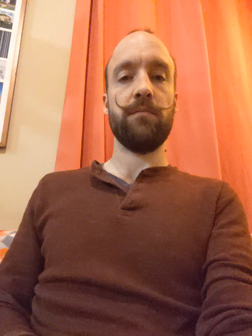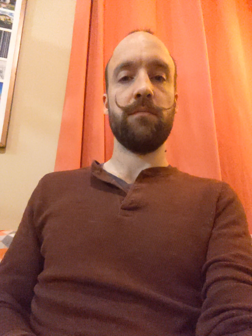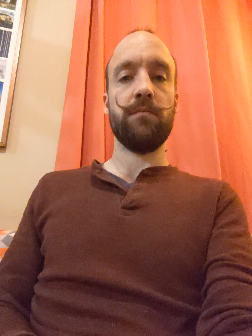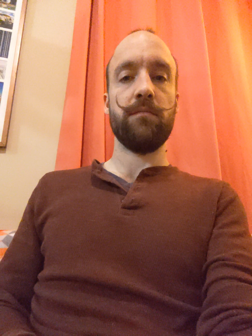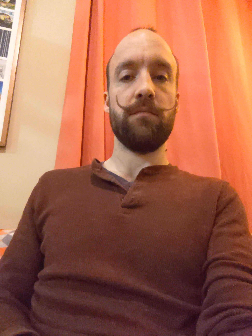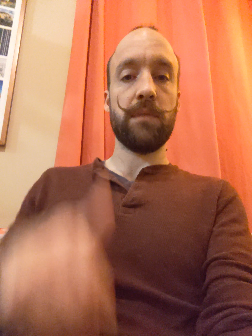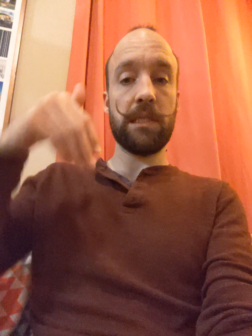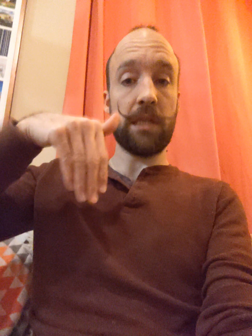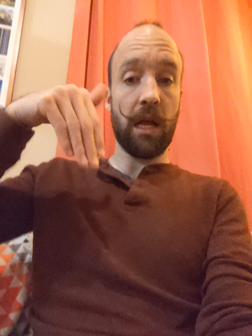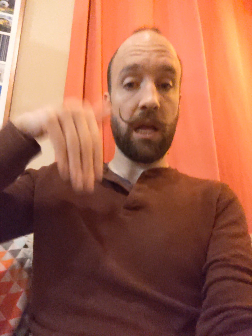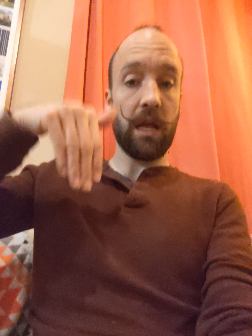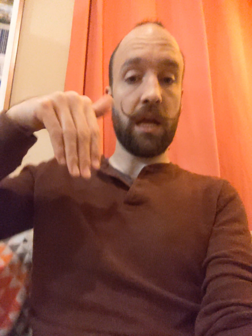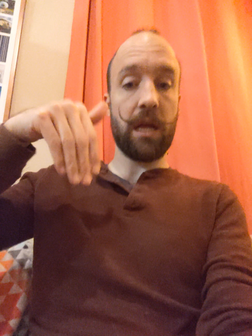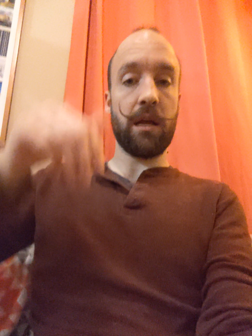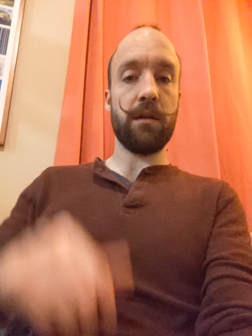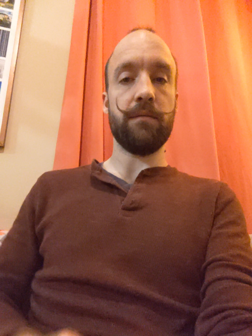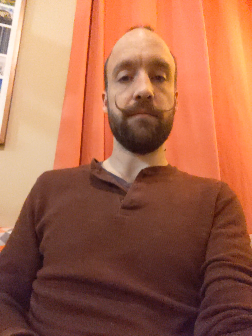night